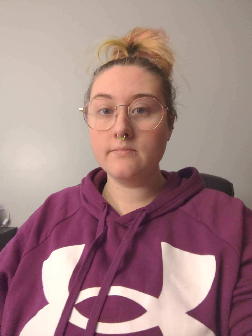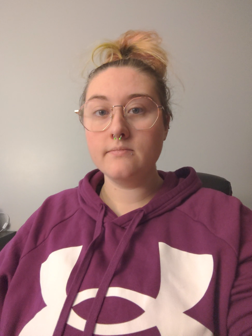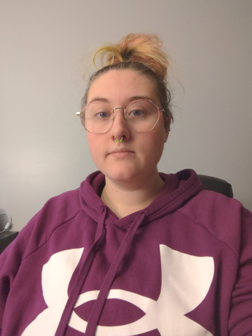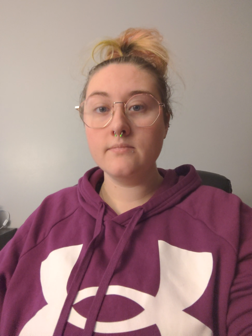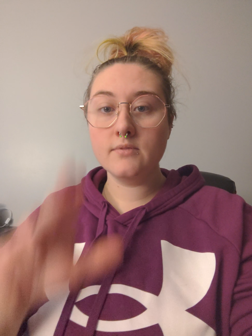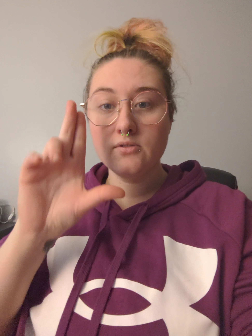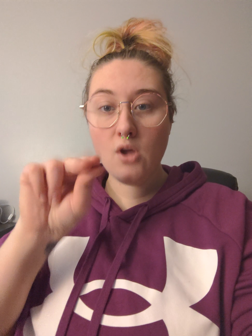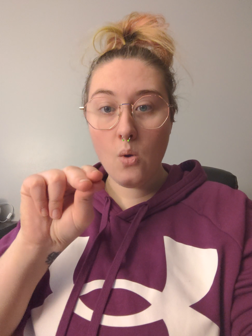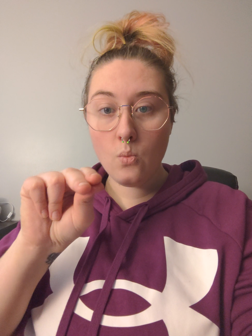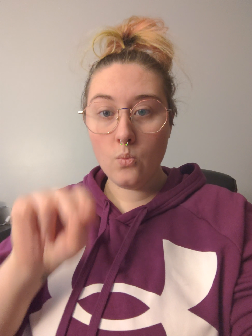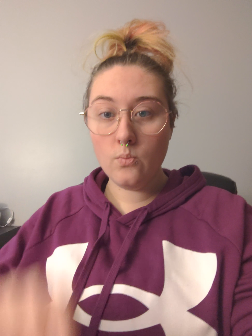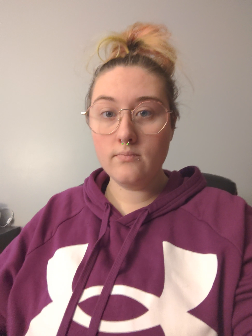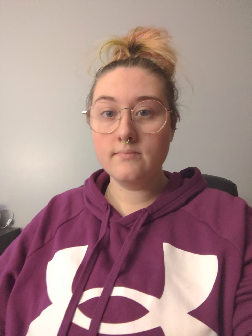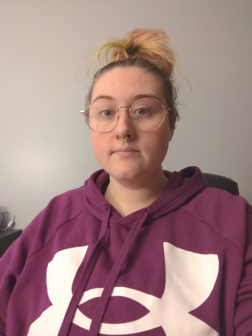no